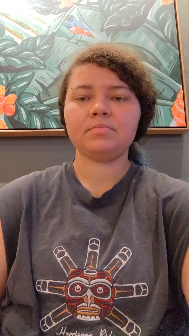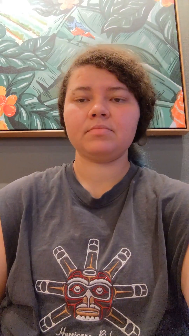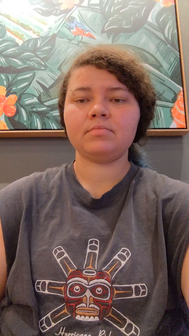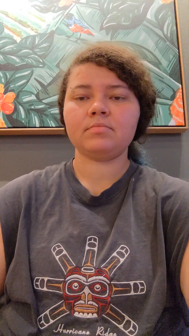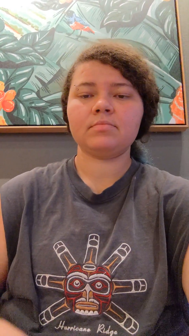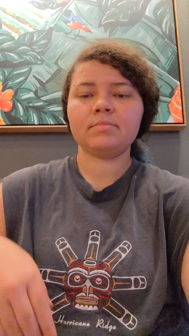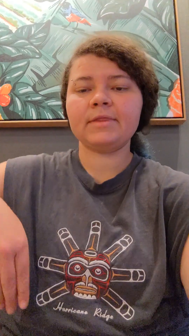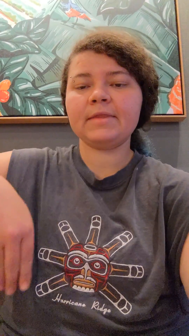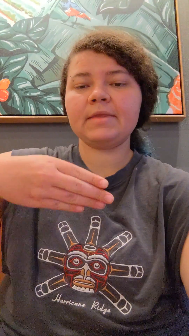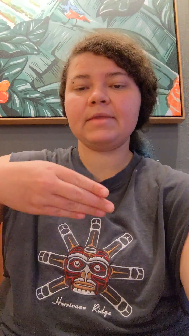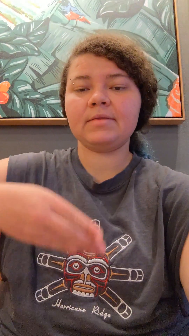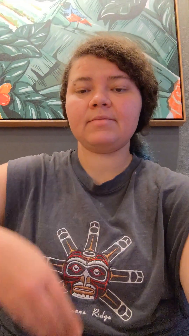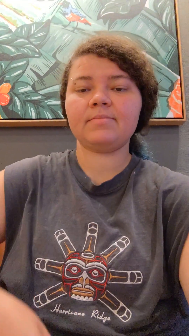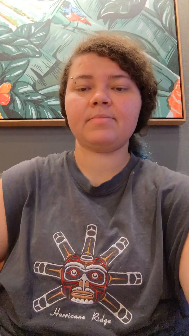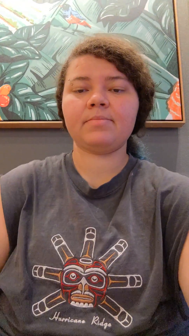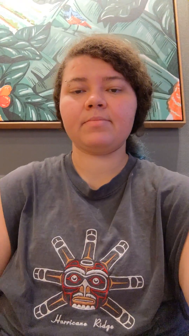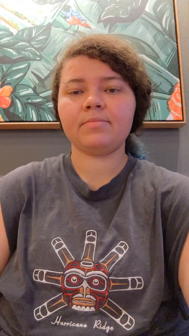kick